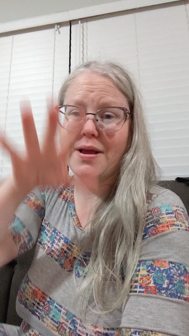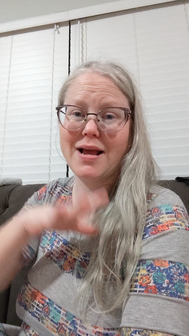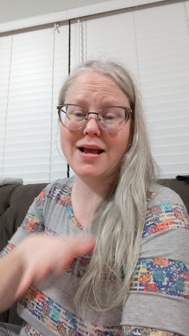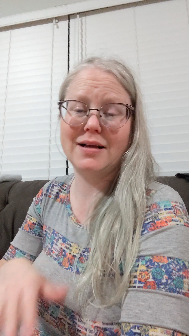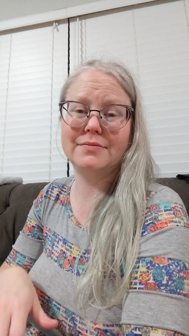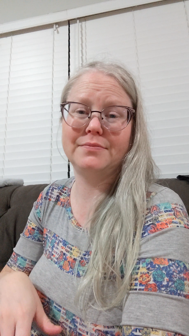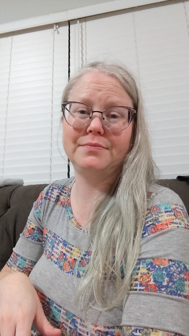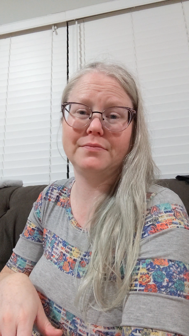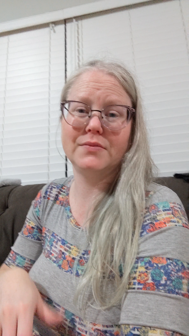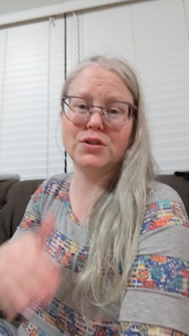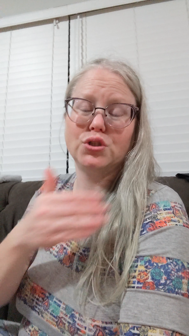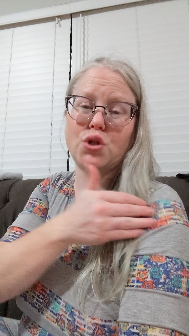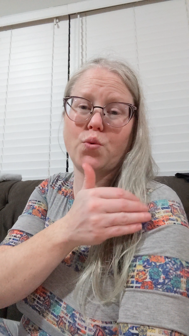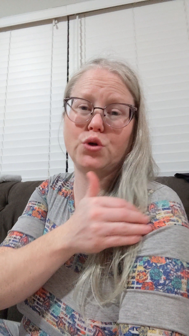shoulder